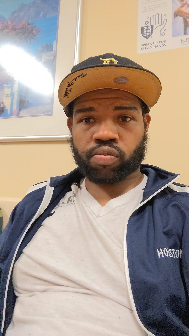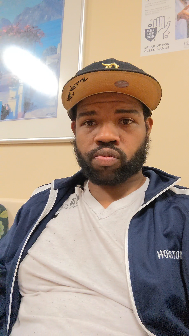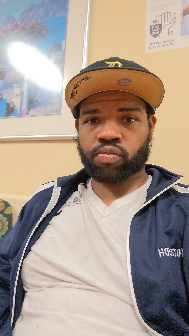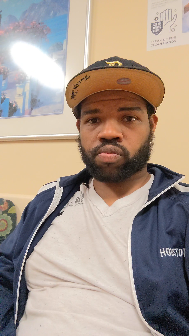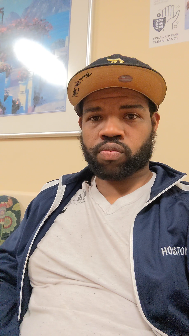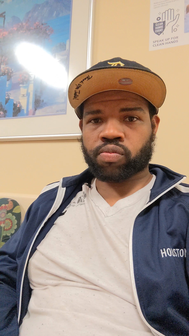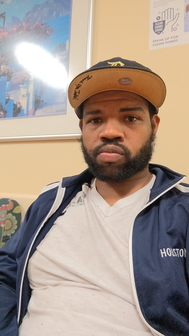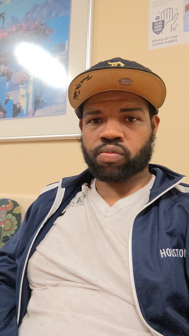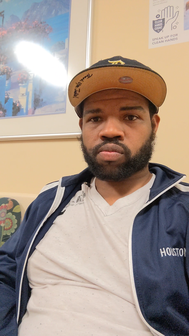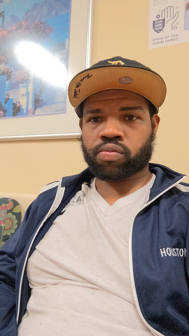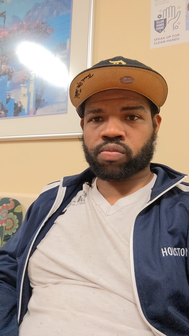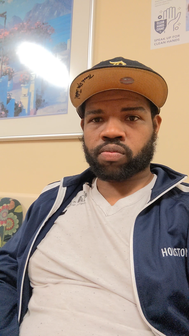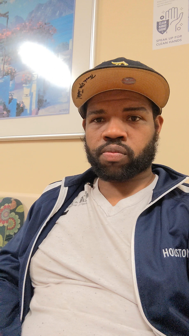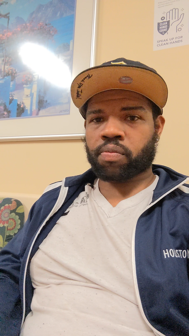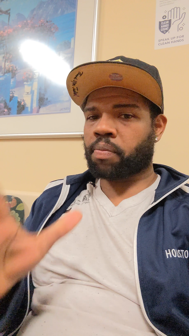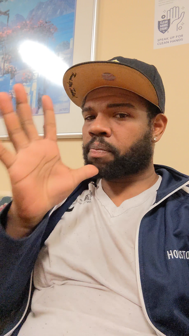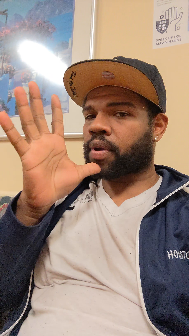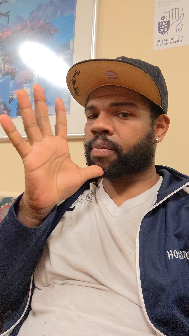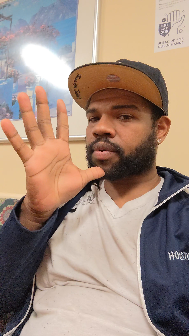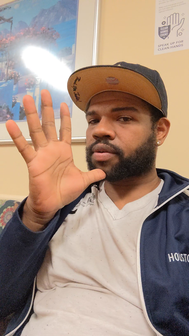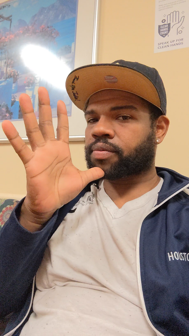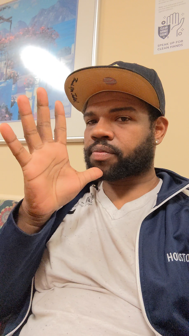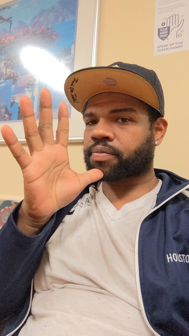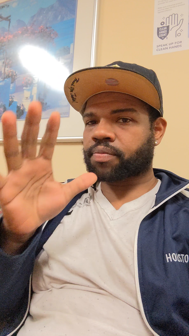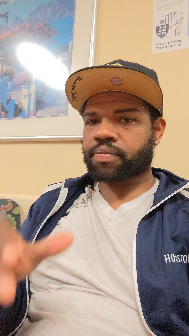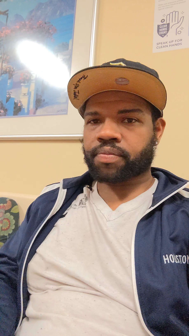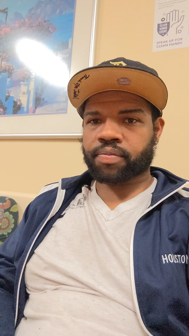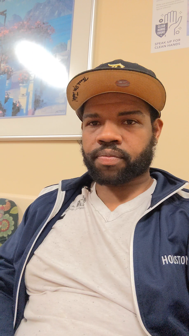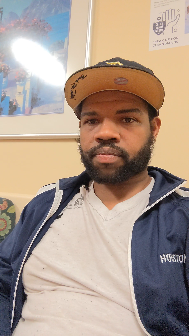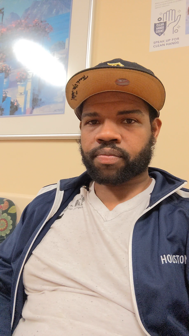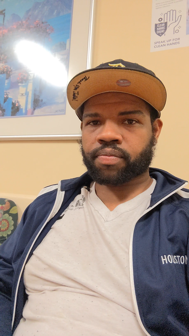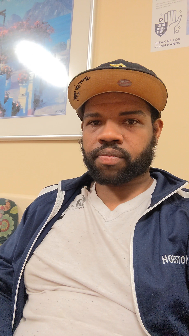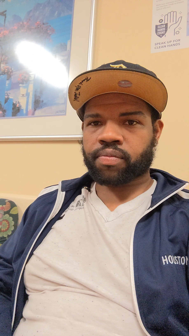mommy